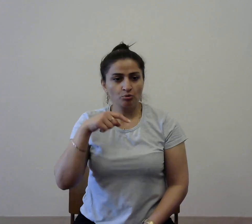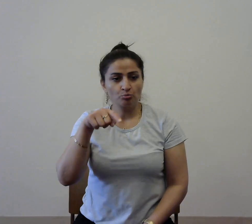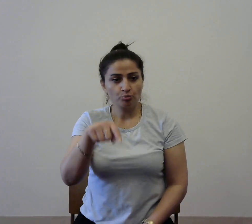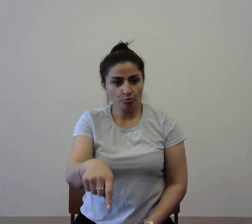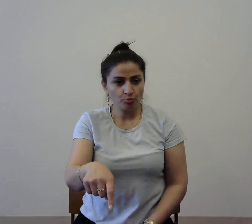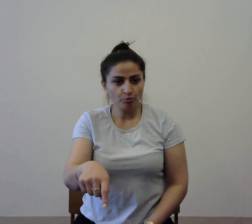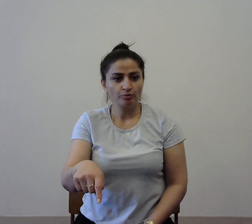bu